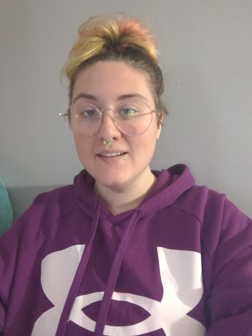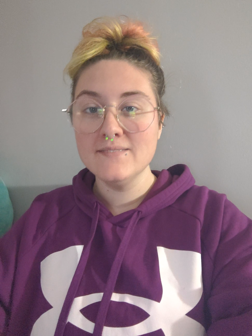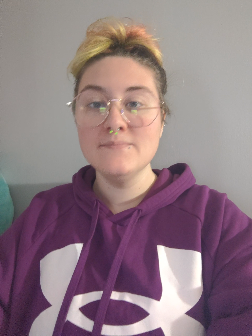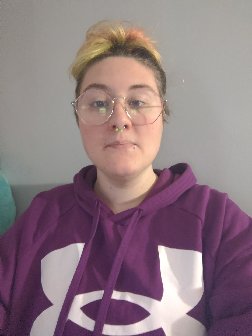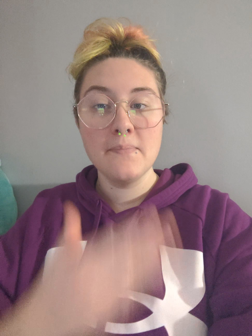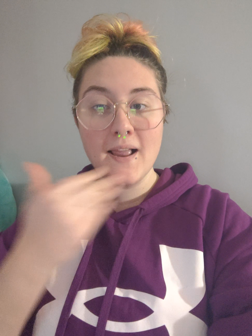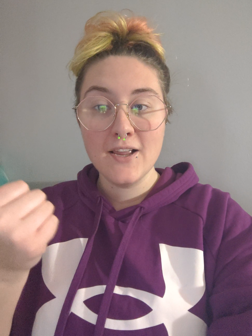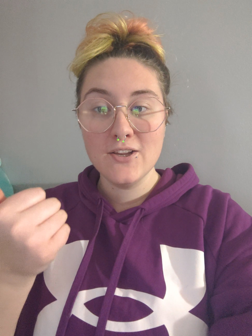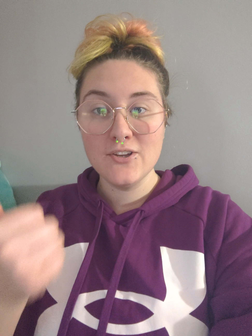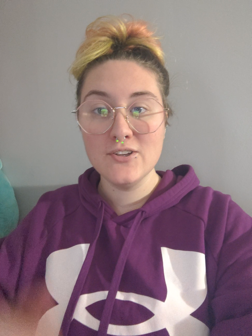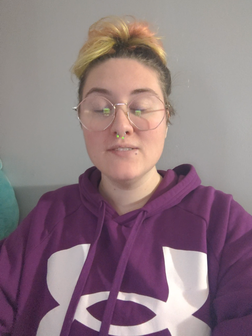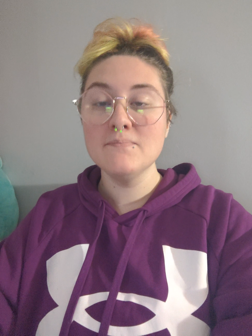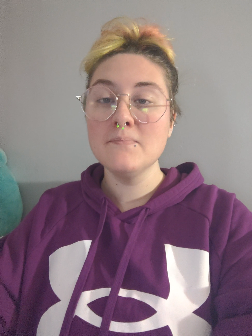better